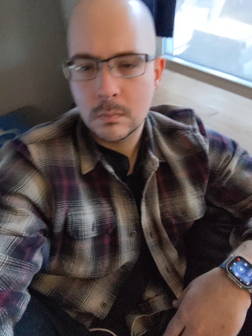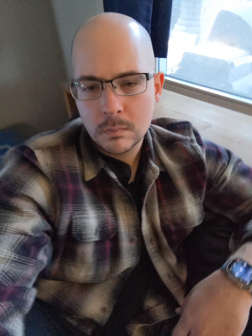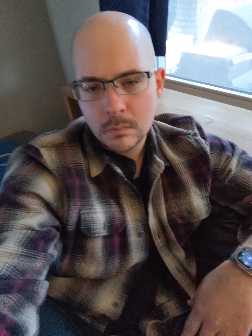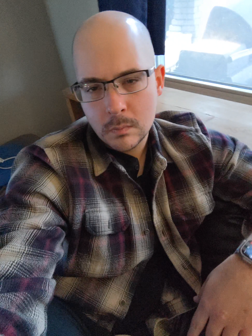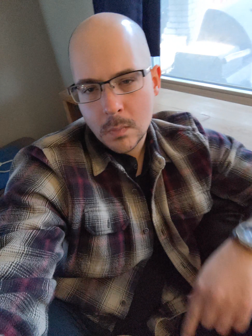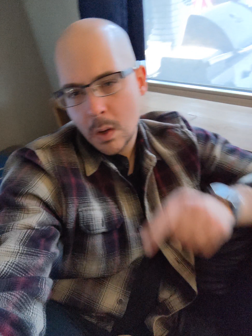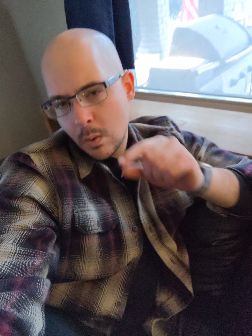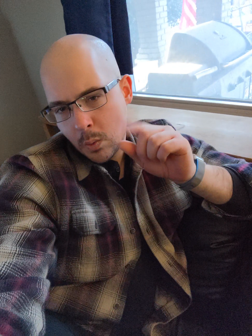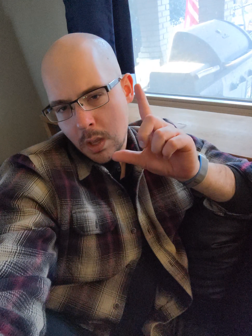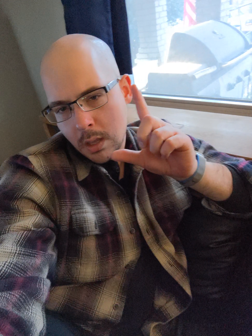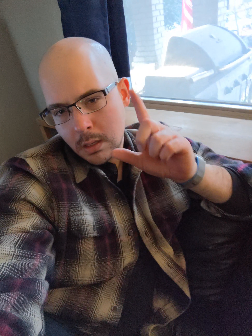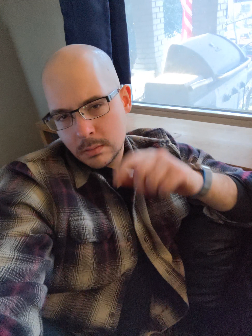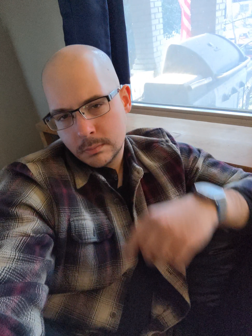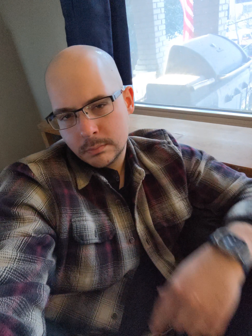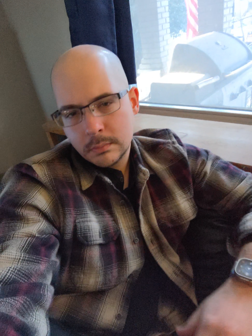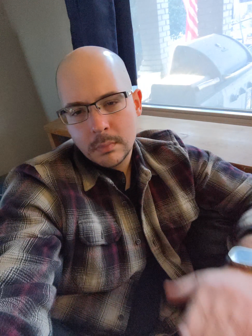wake